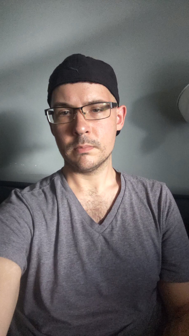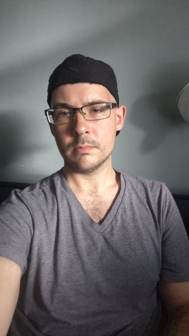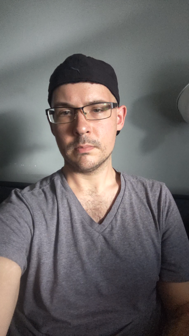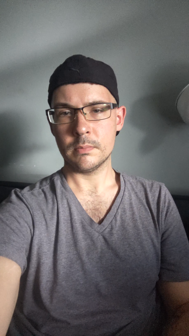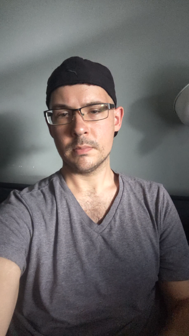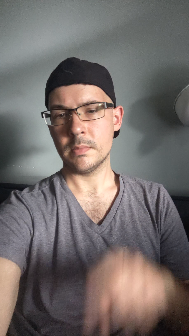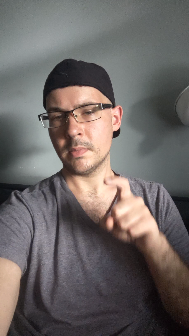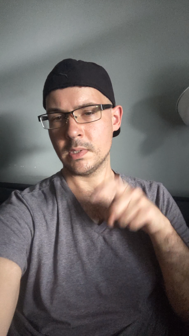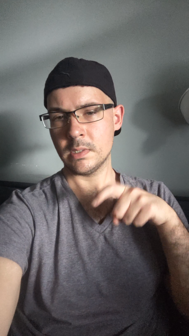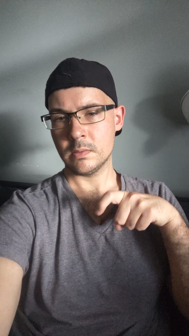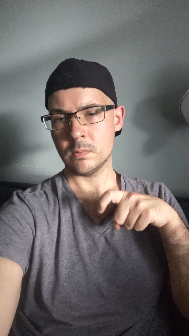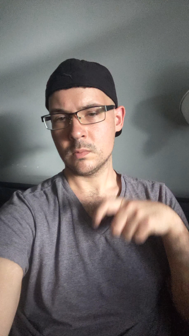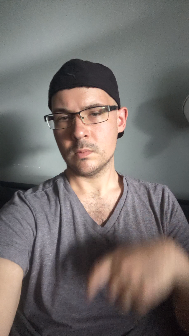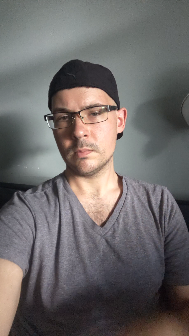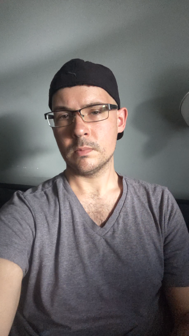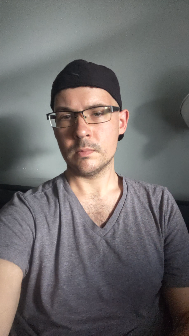need